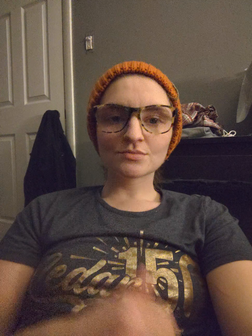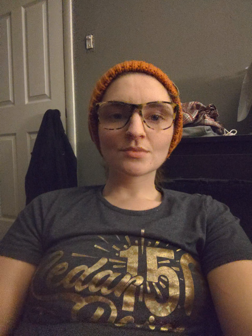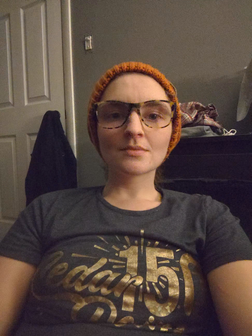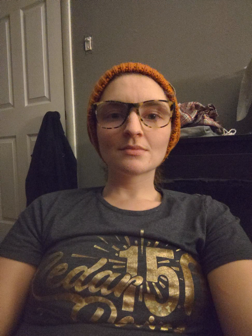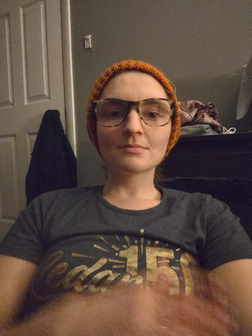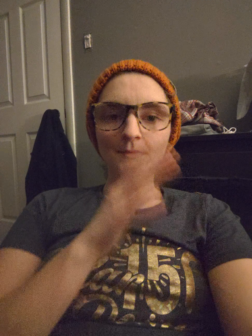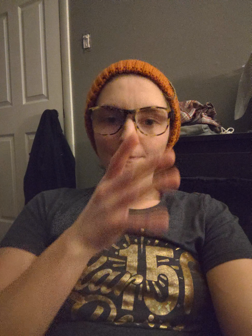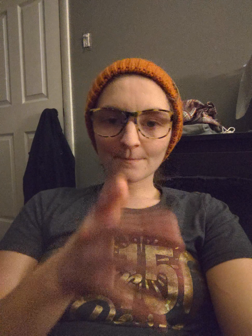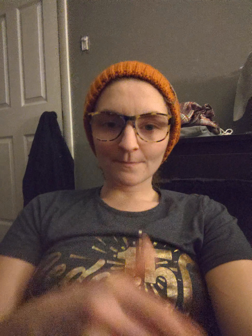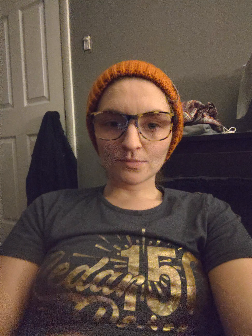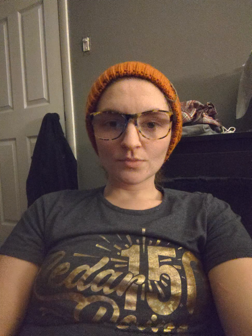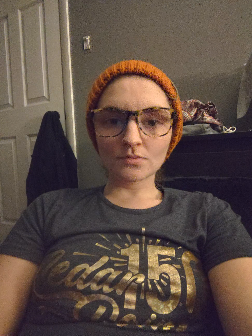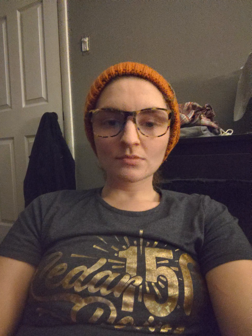grandma